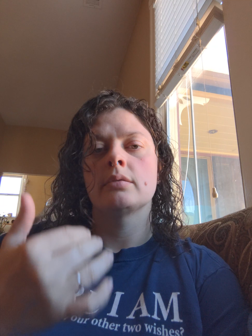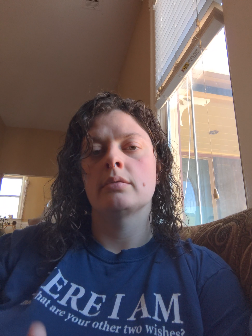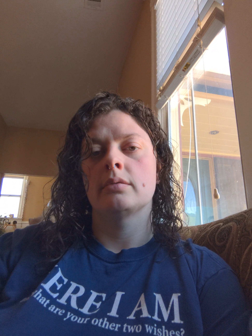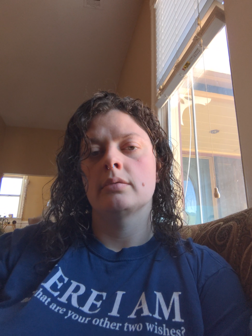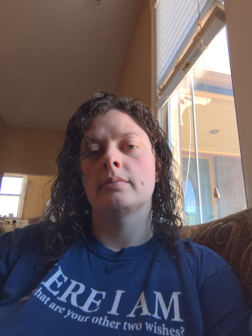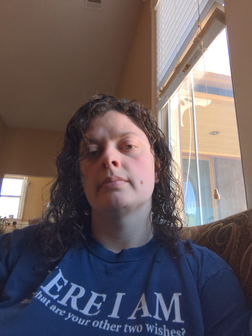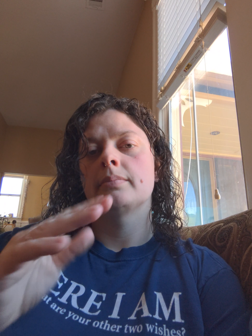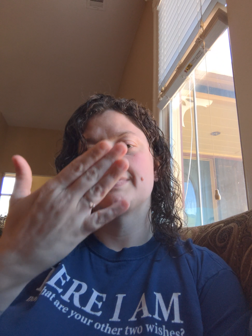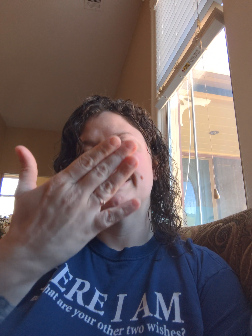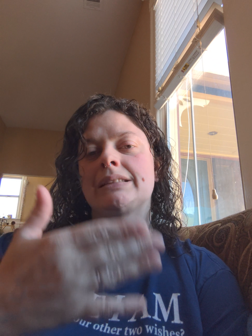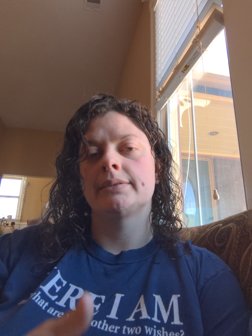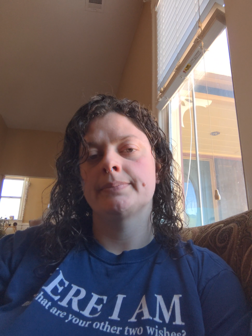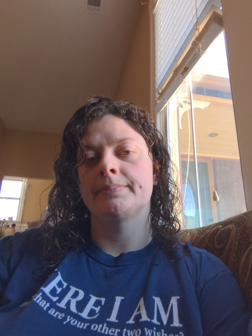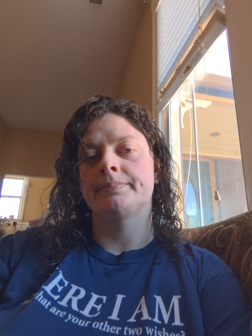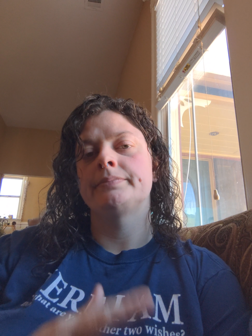mitten